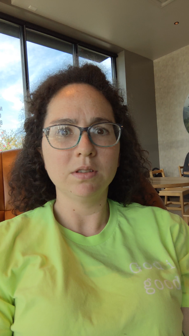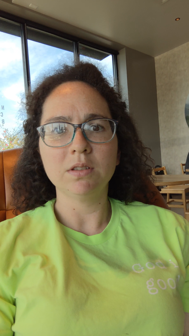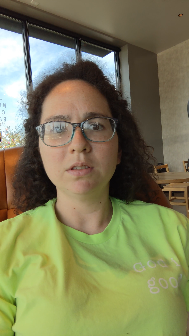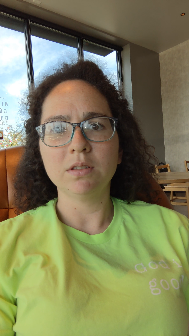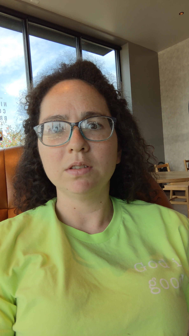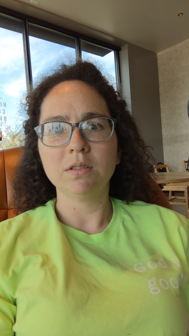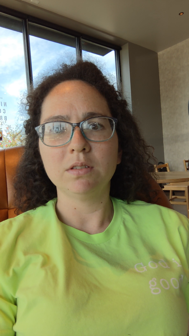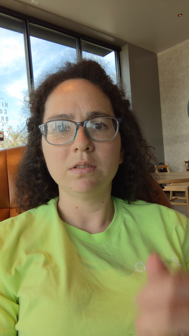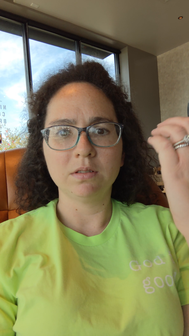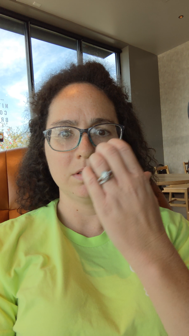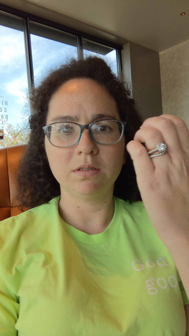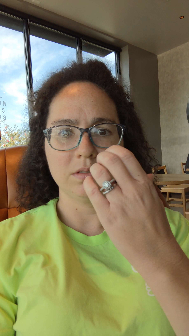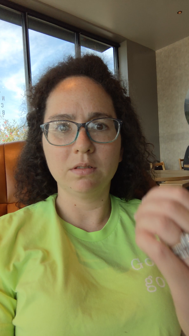shake